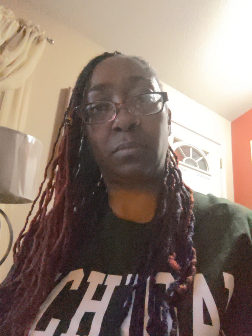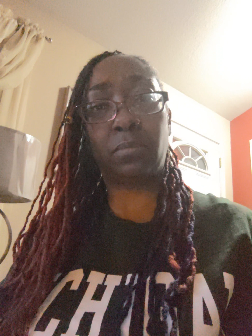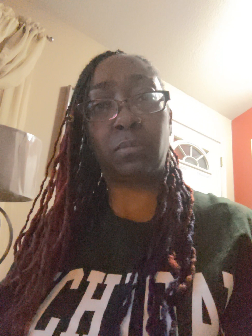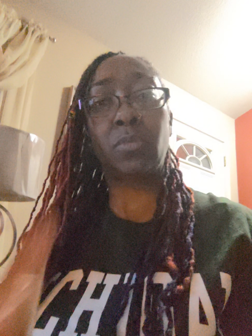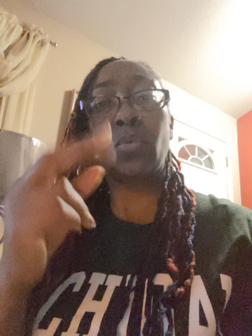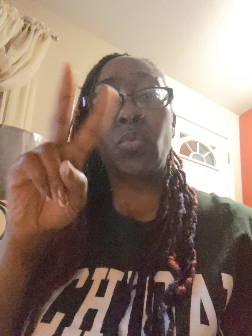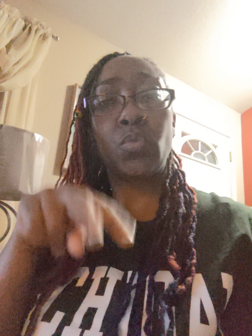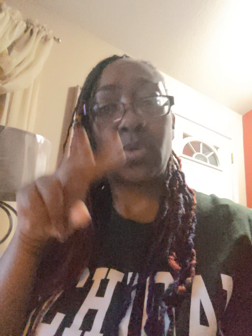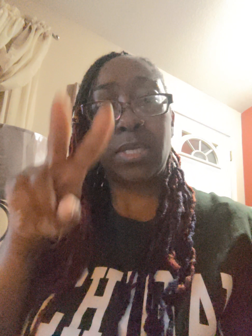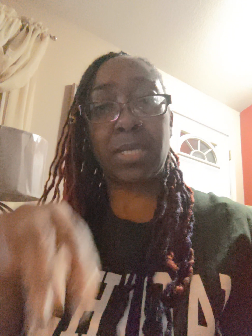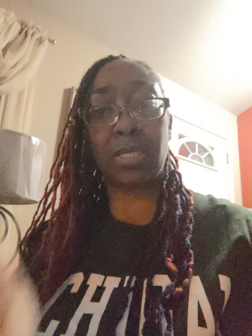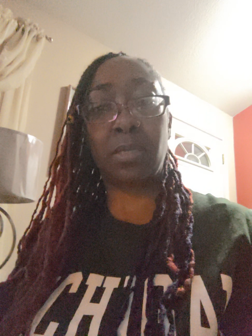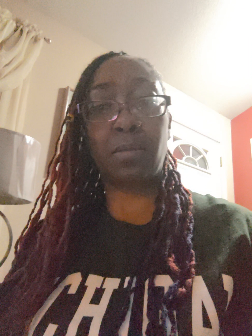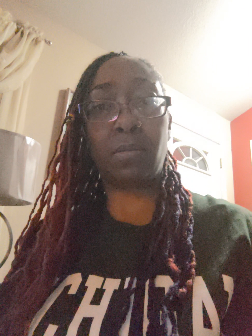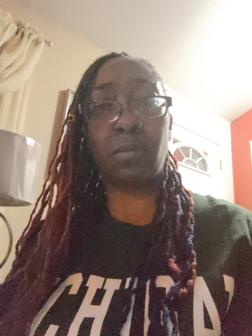read